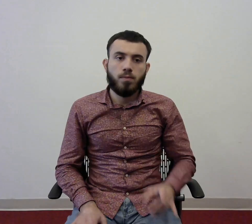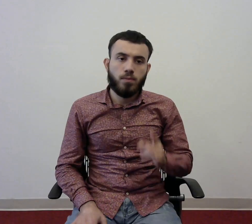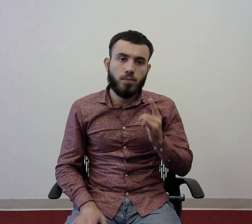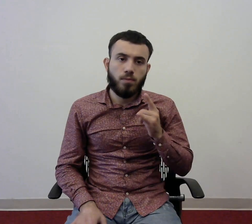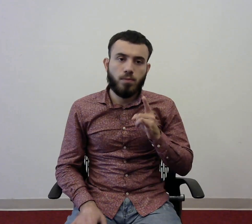uşaq